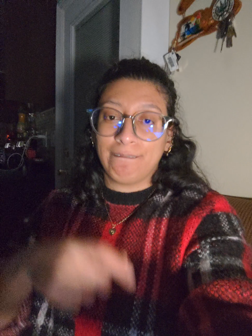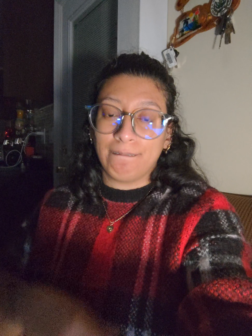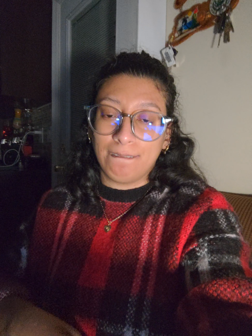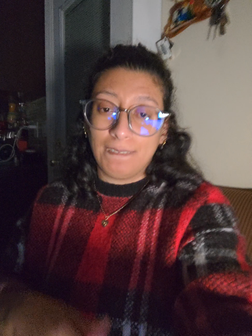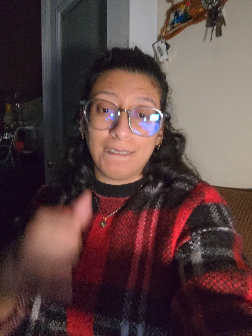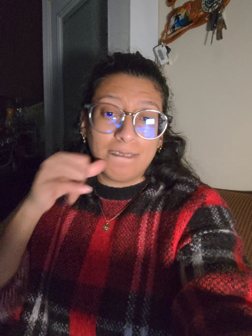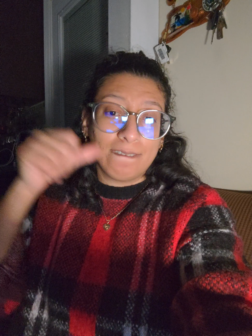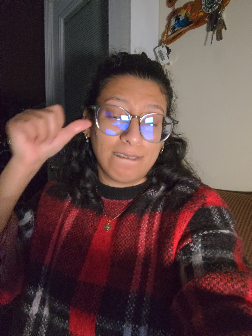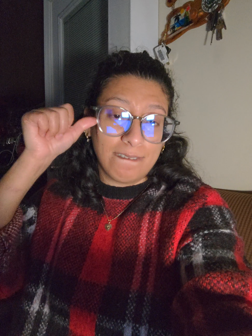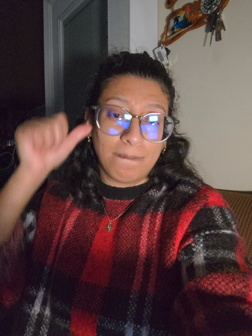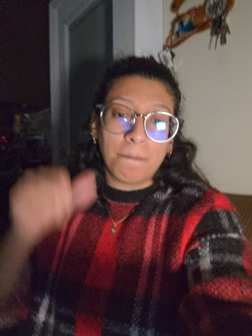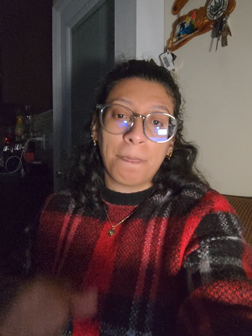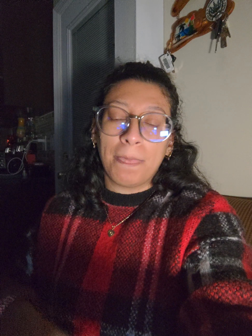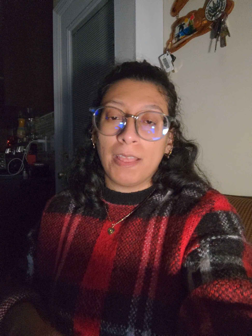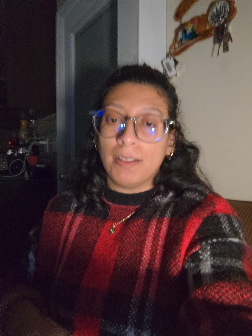yesterday